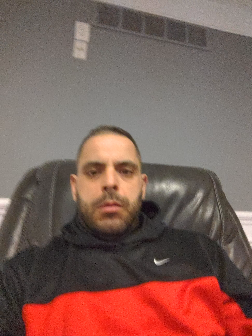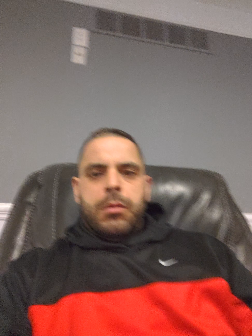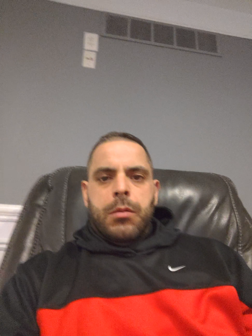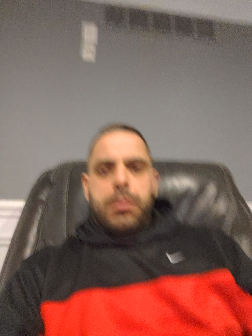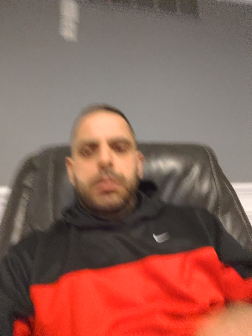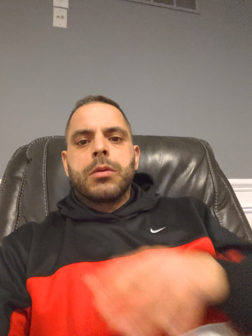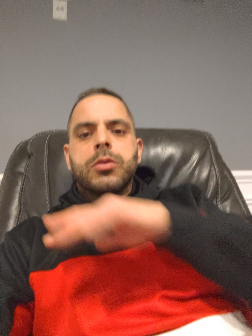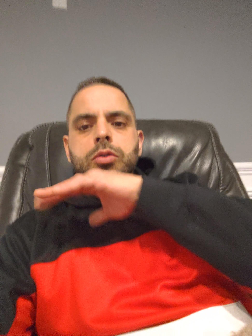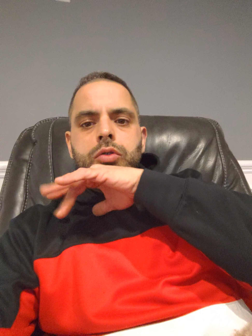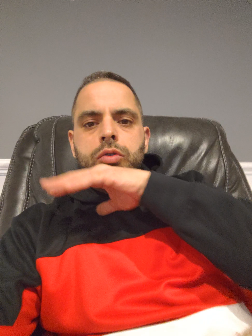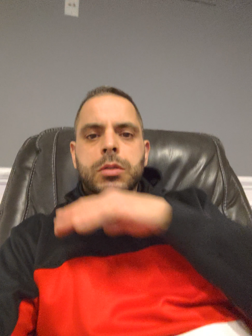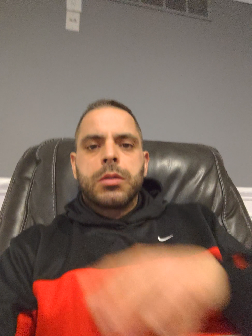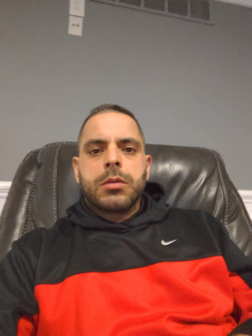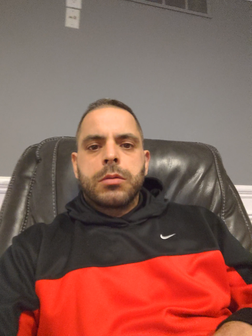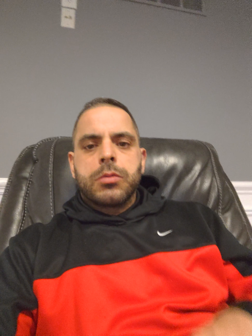dirty